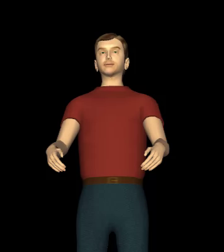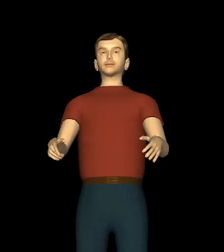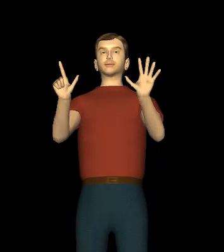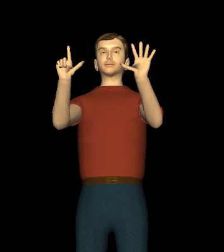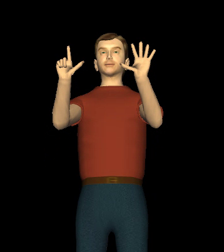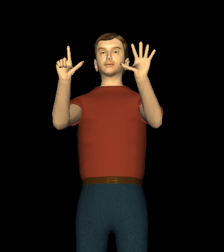7